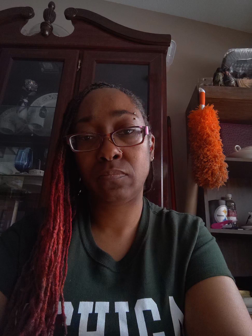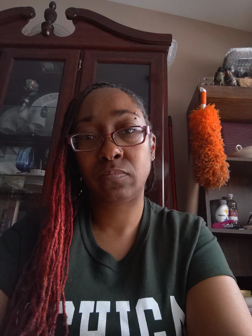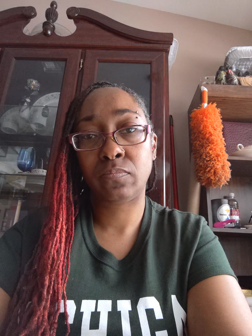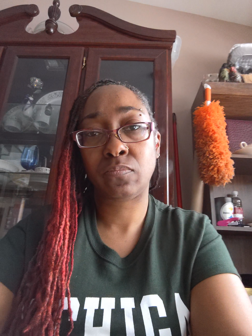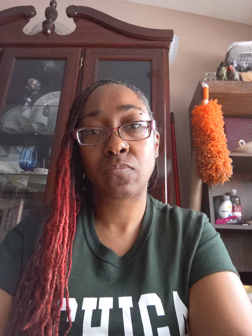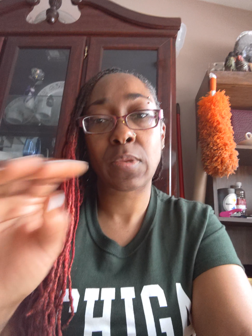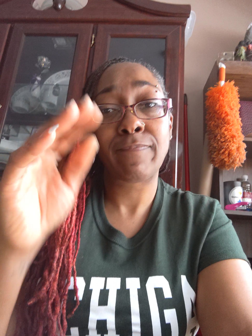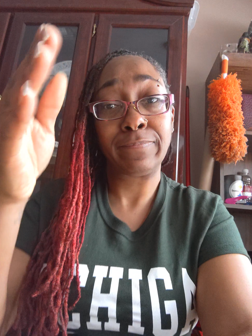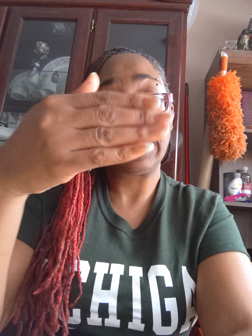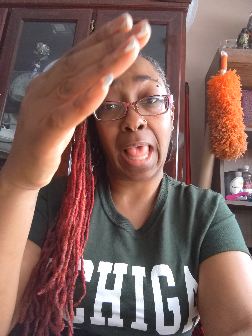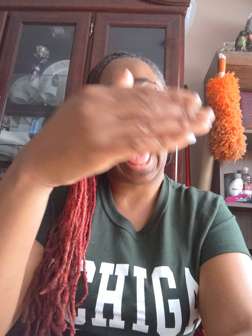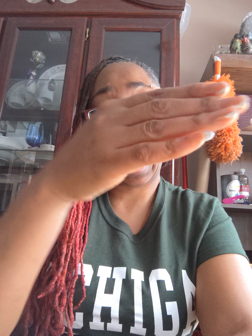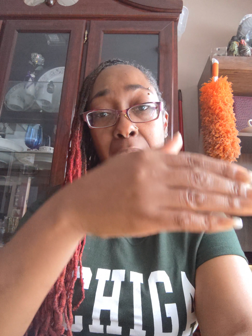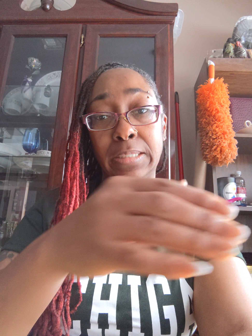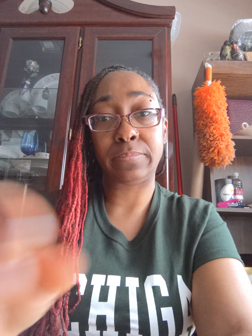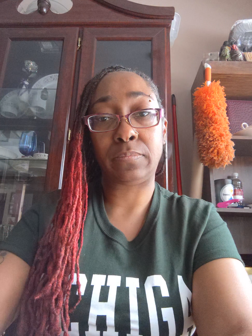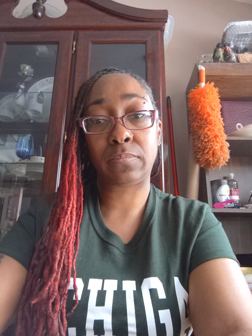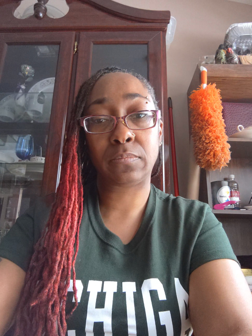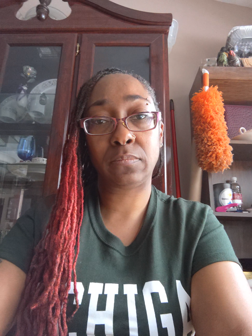flag